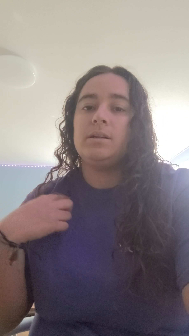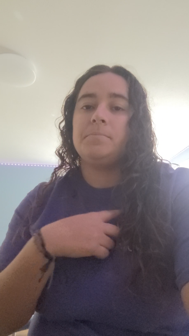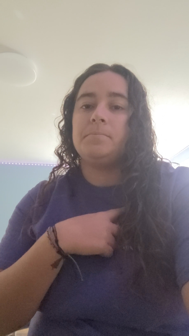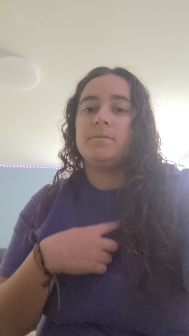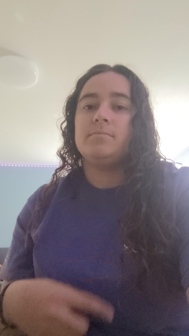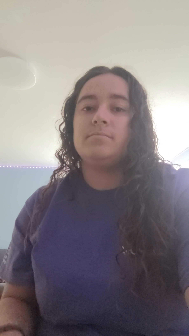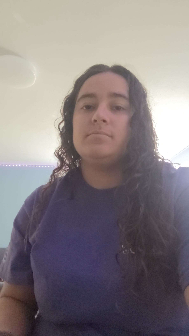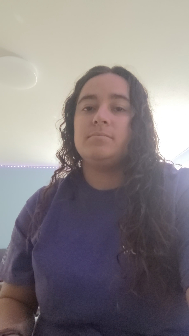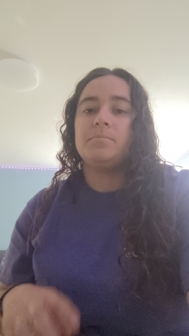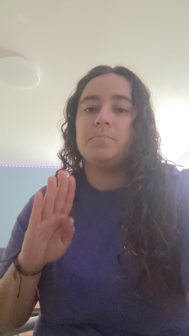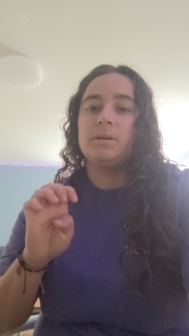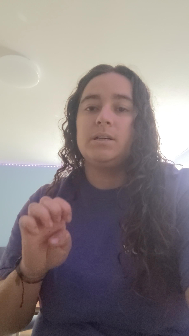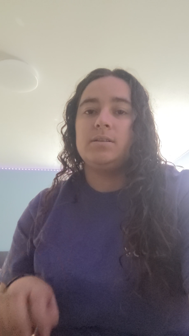be